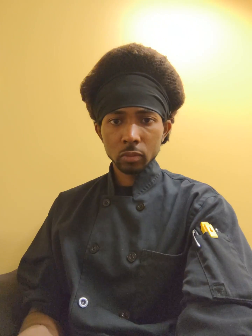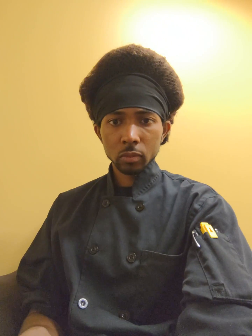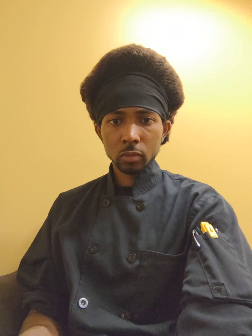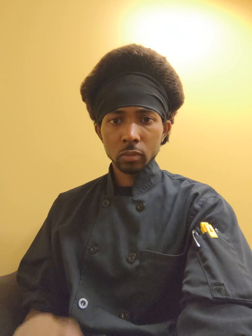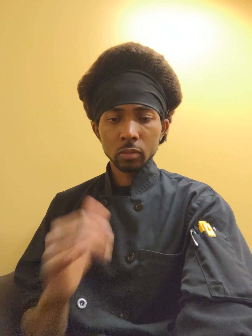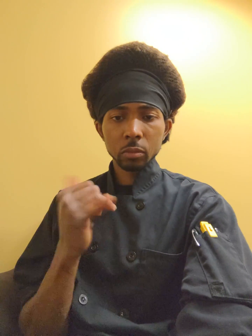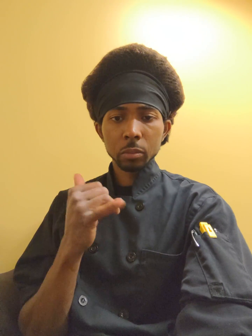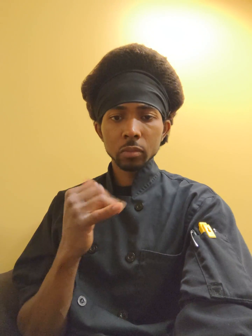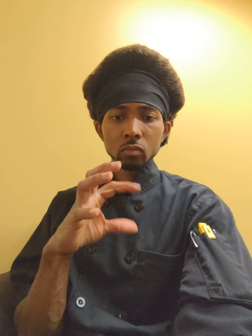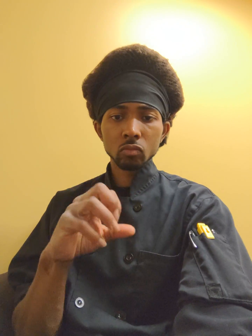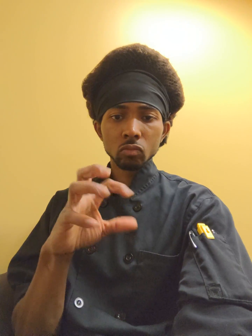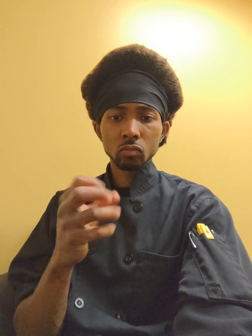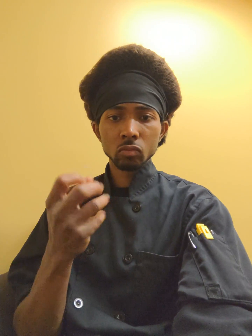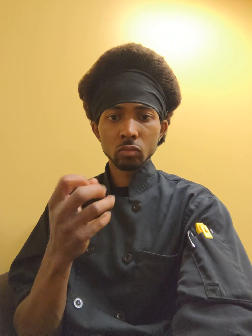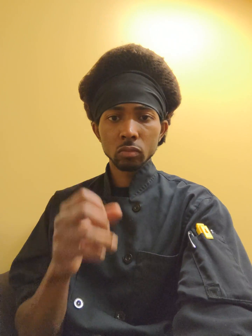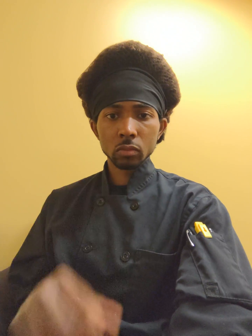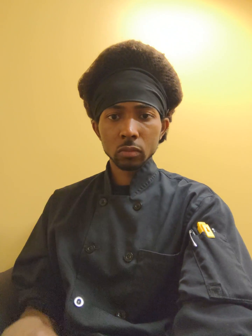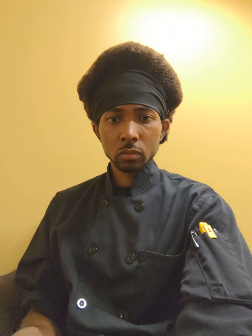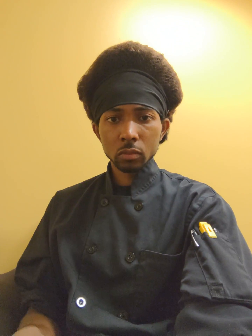play dough